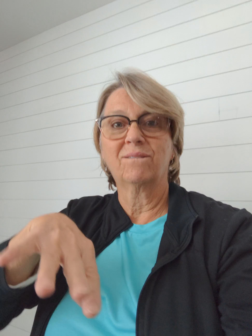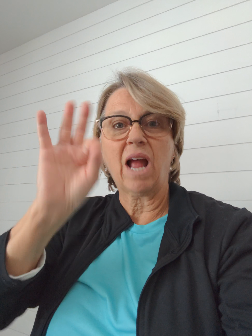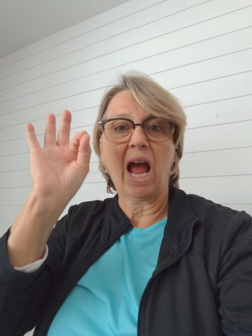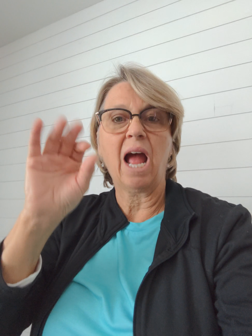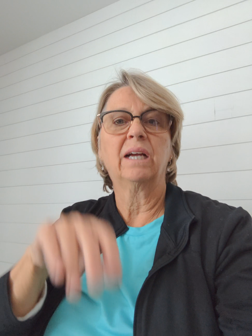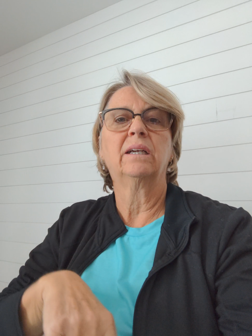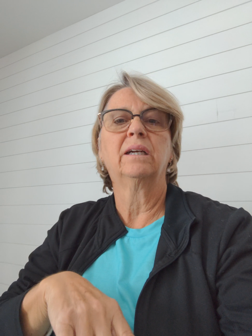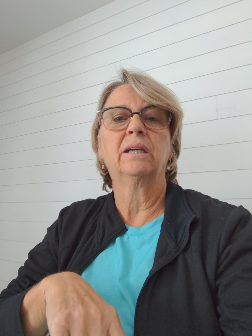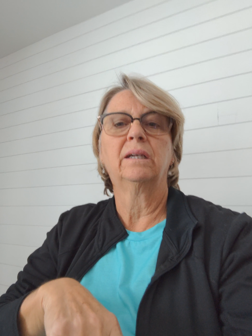find